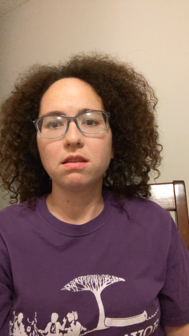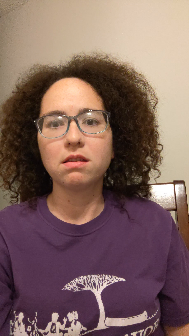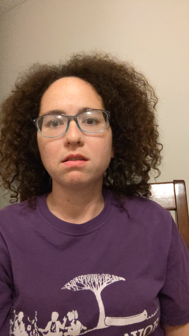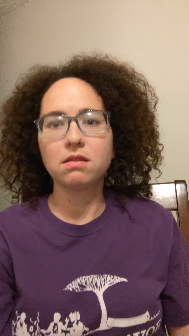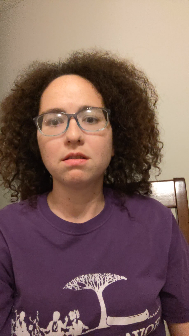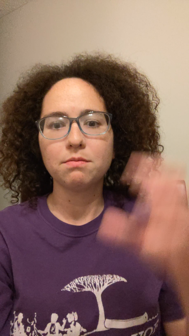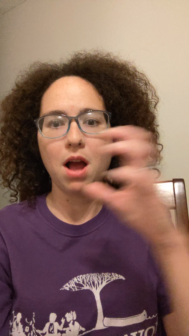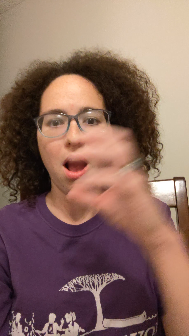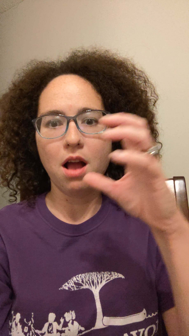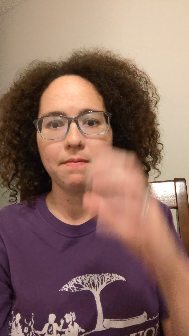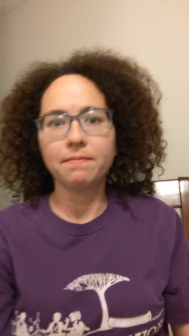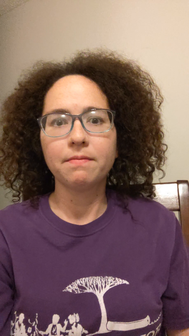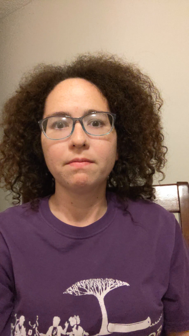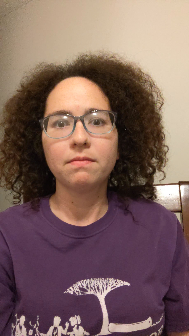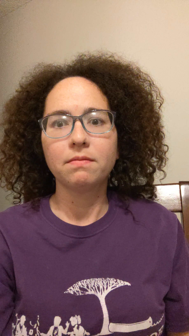ball